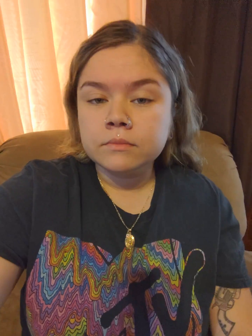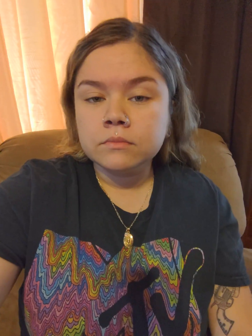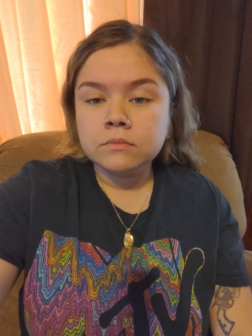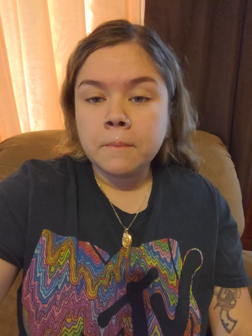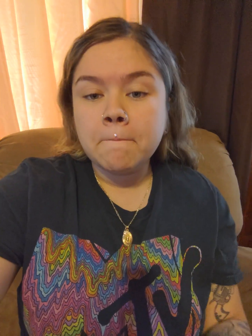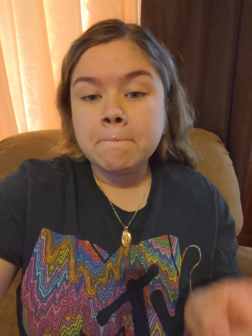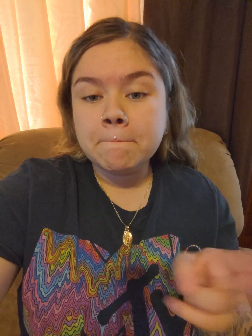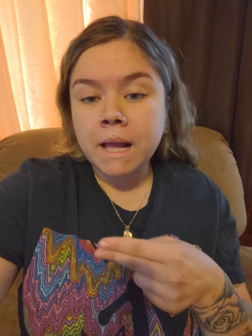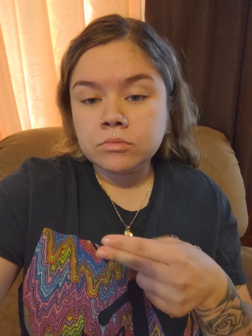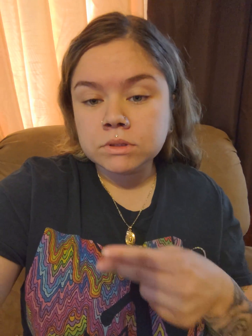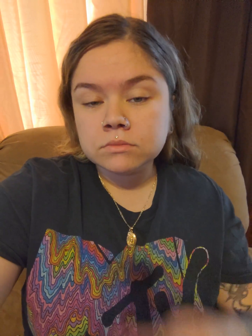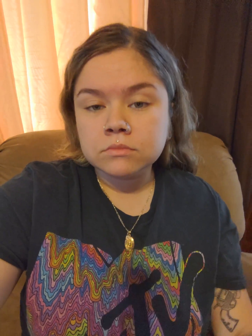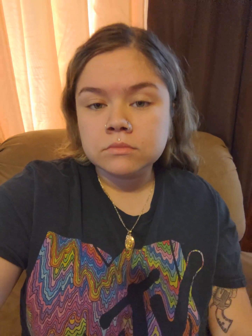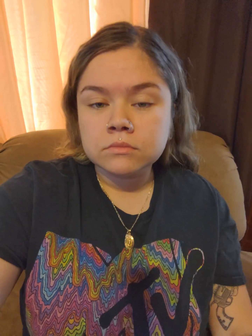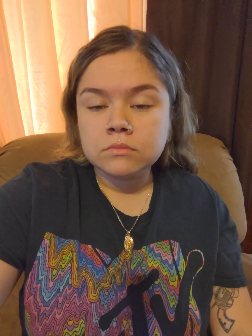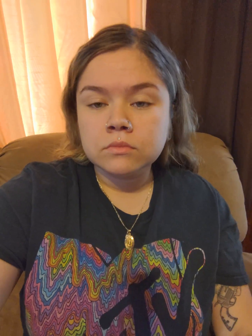belt